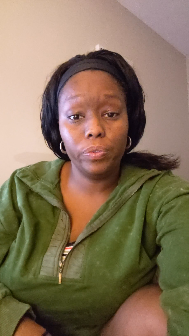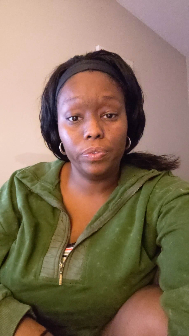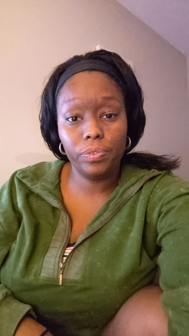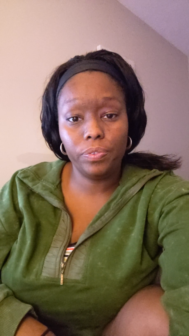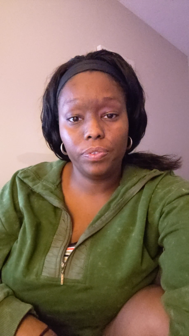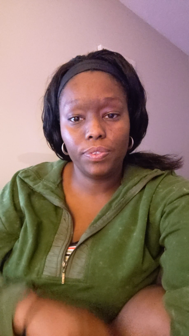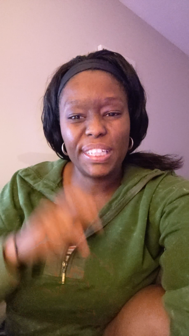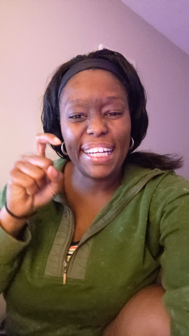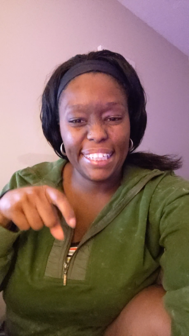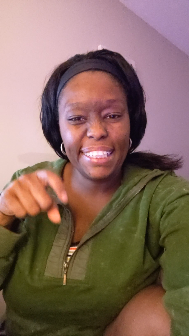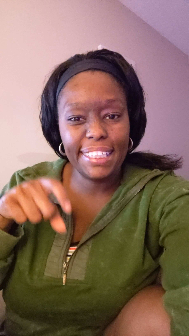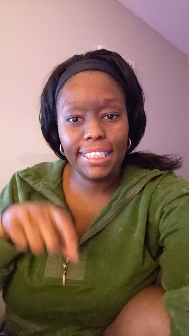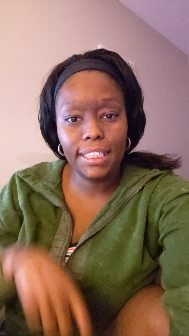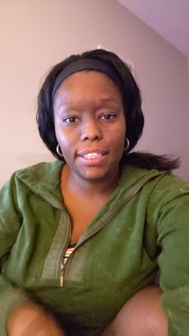need